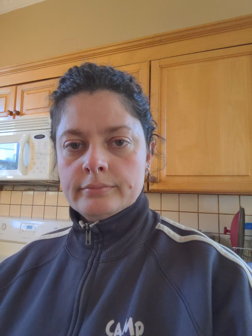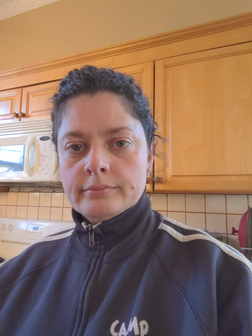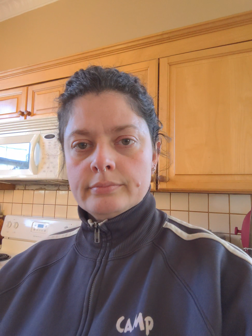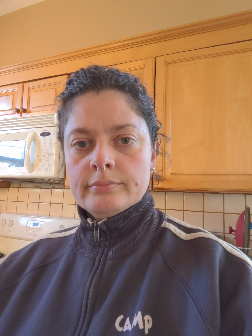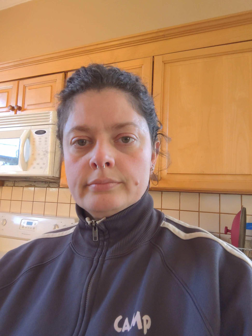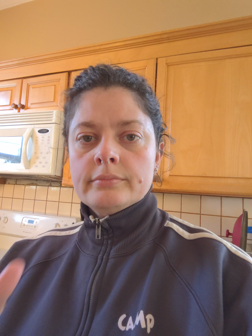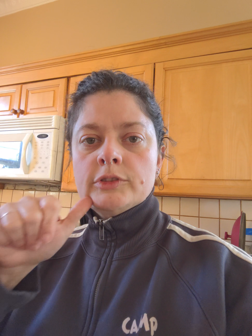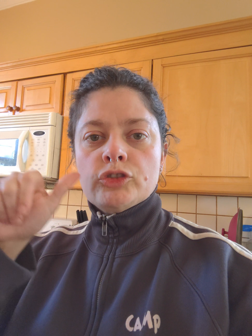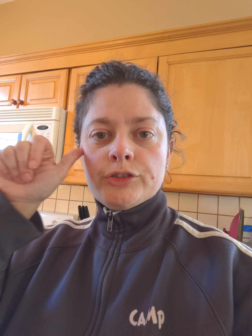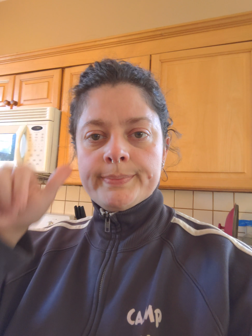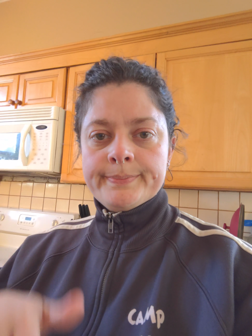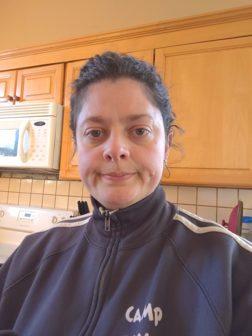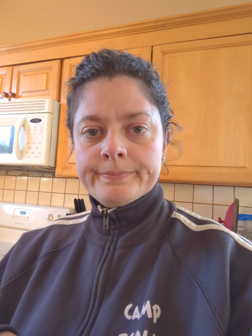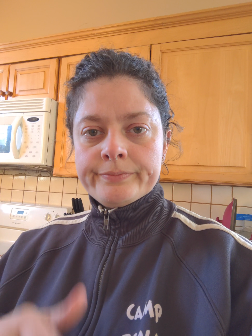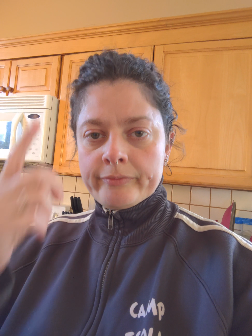yesterday